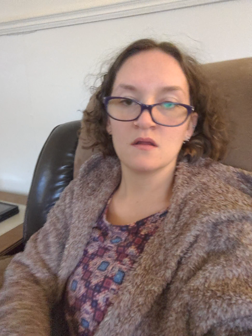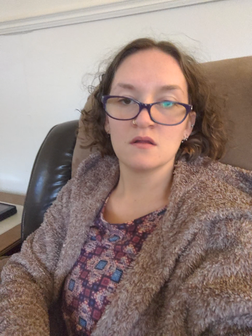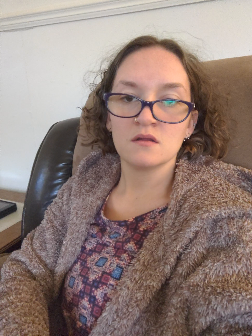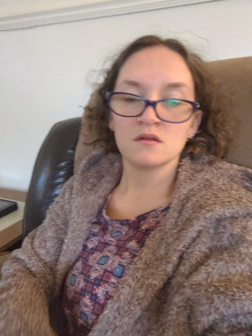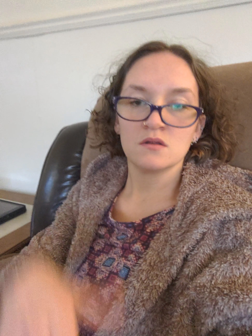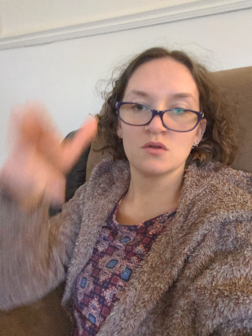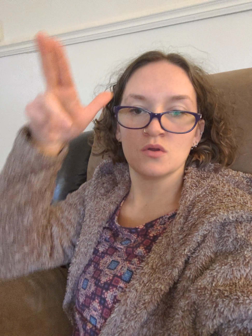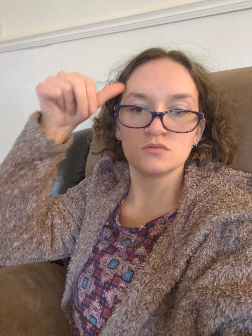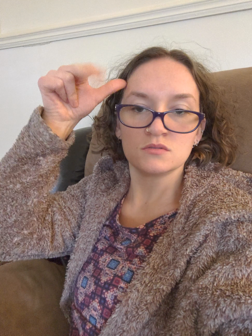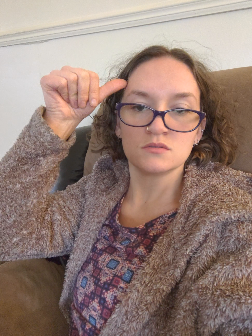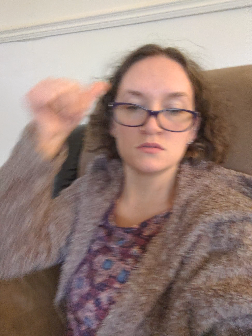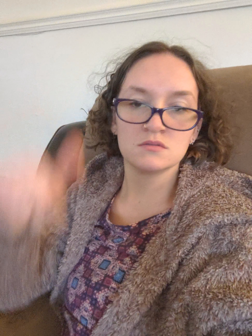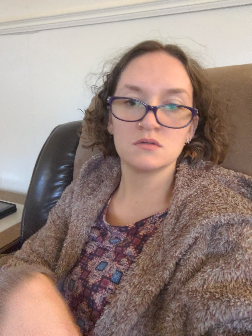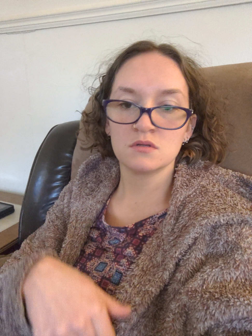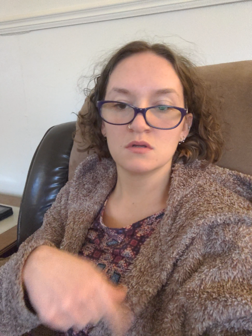horse